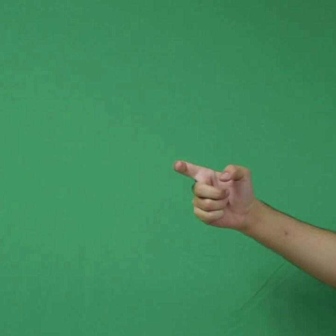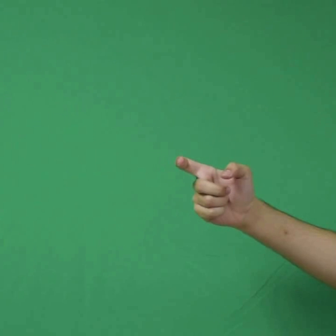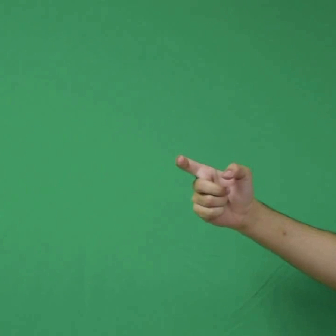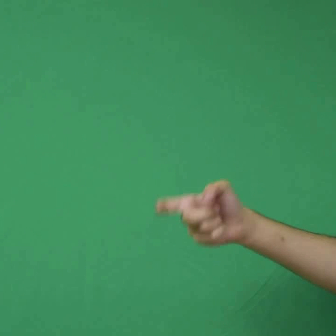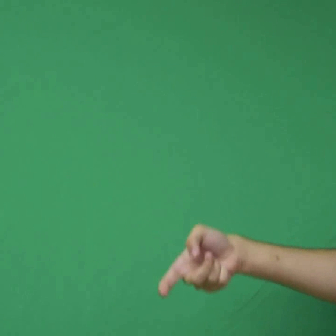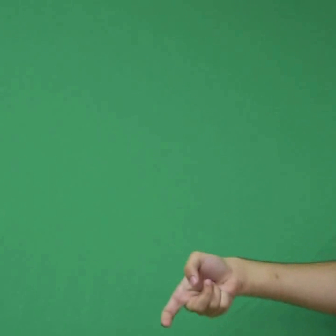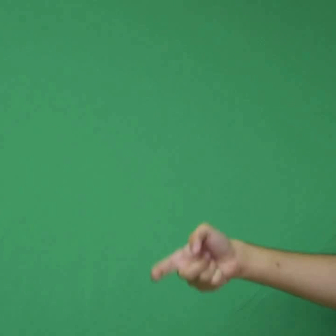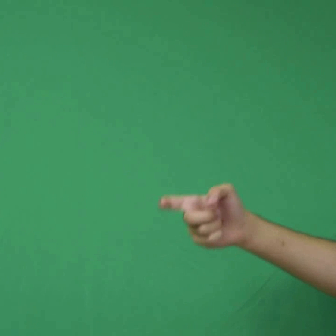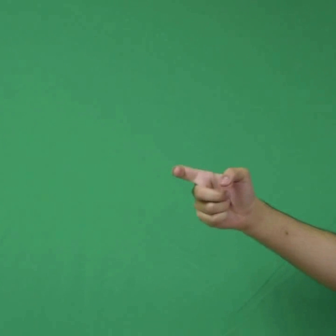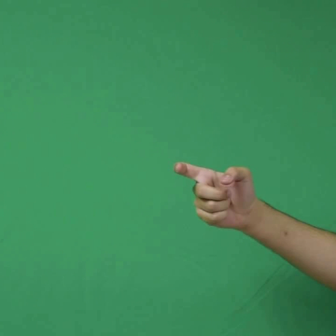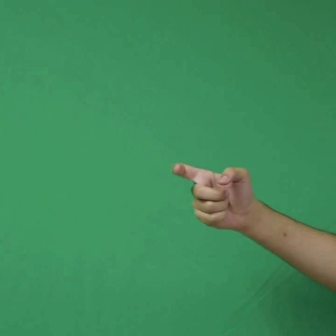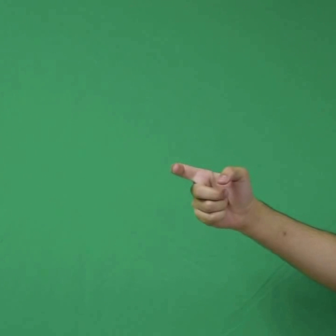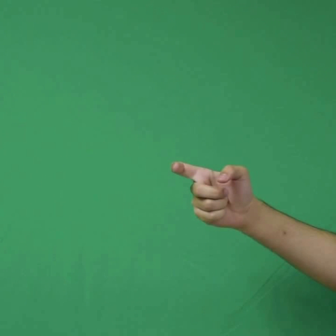Q